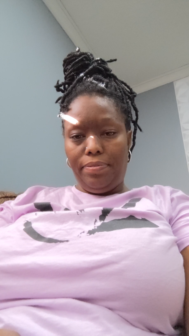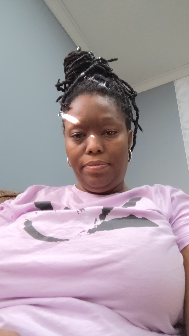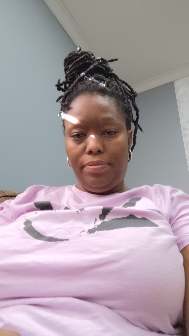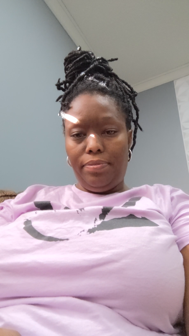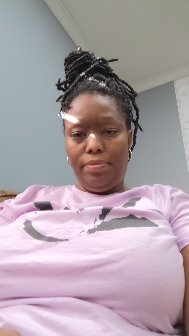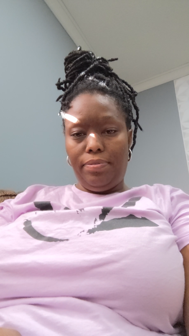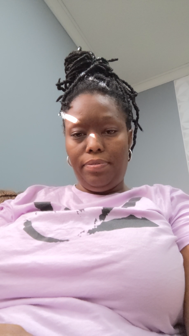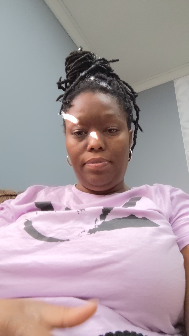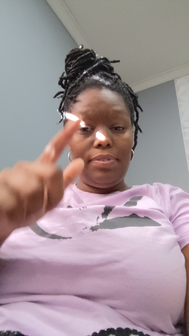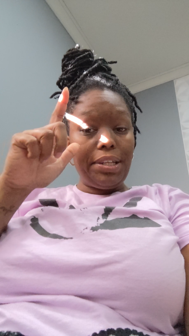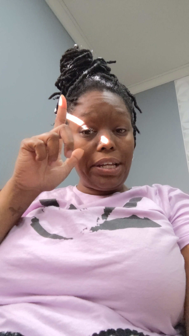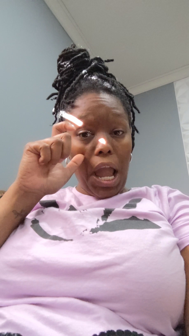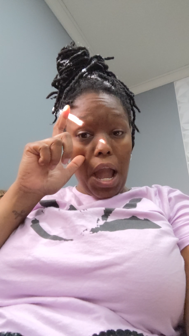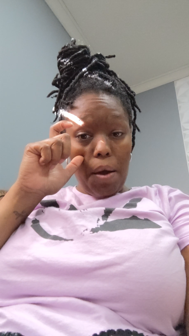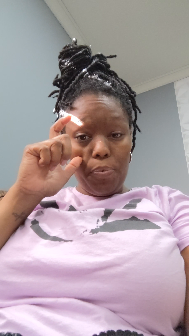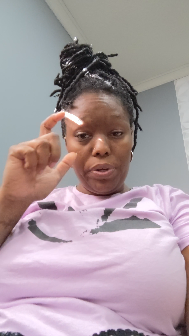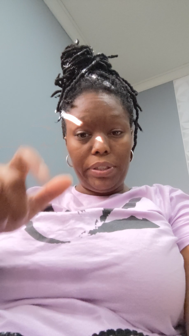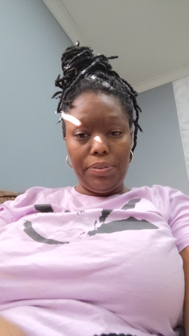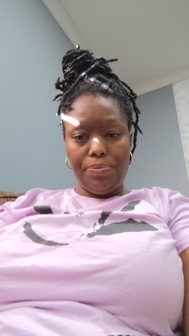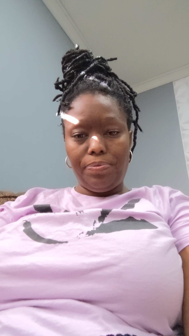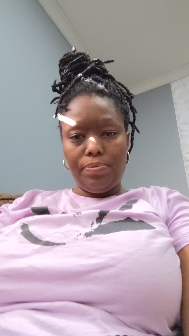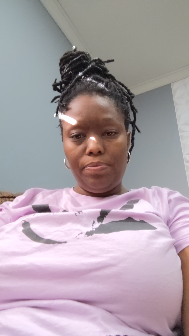camera